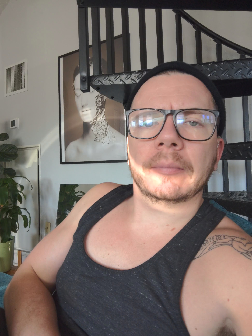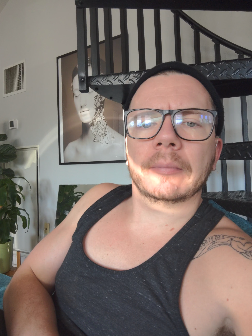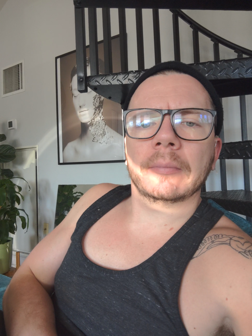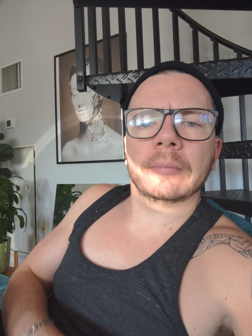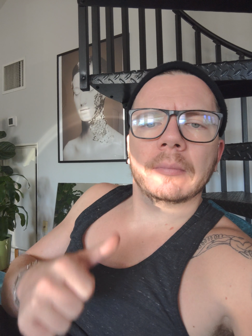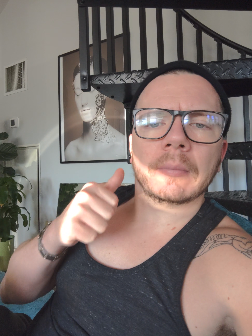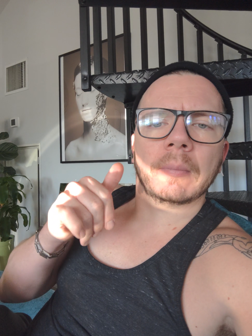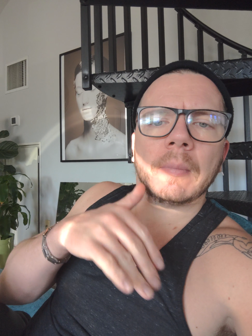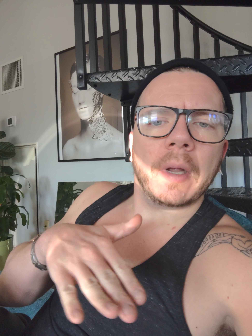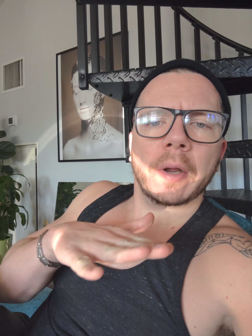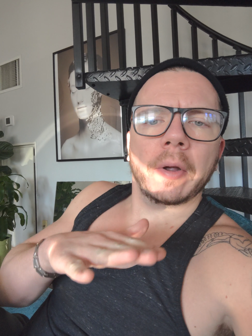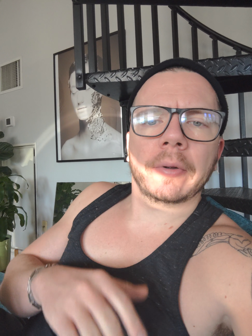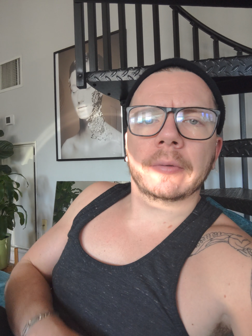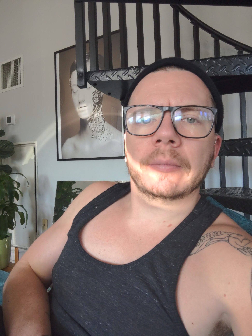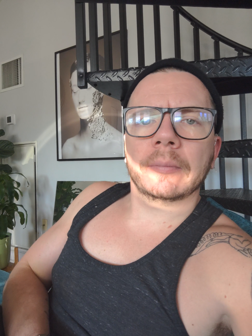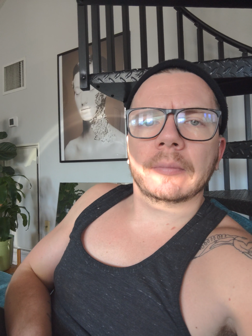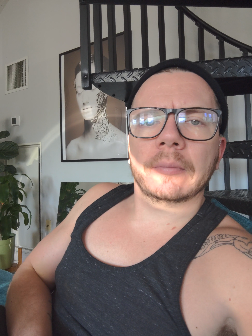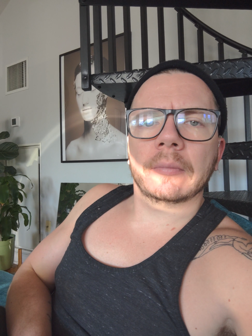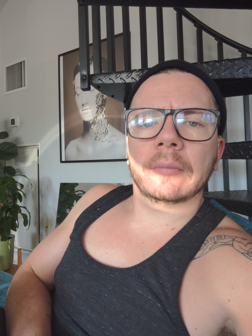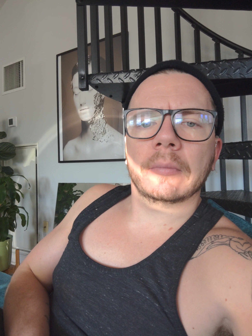backyard